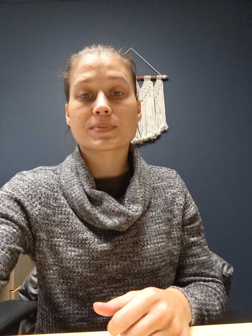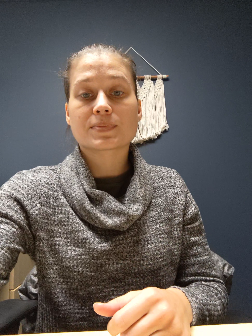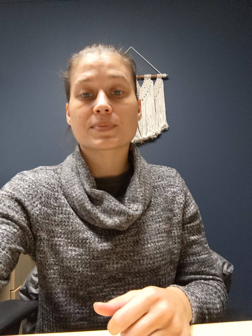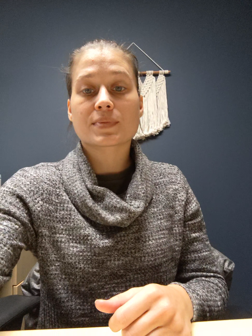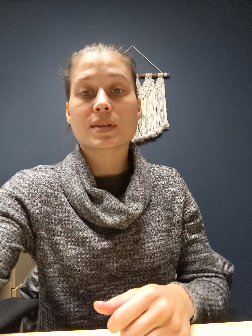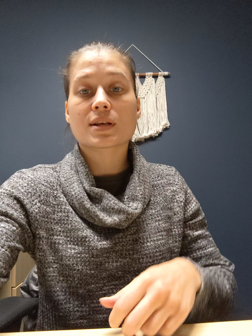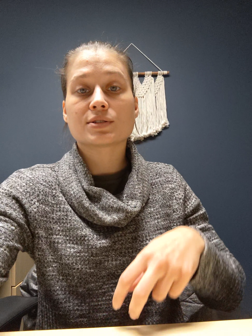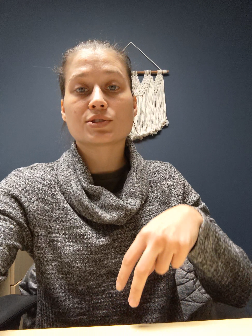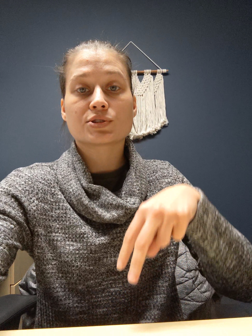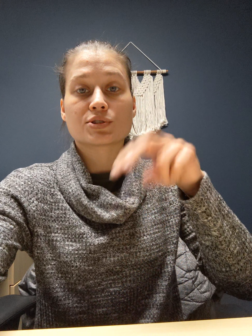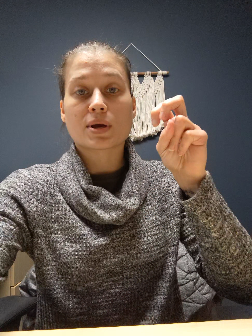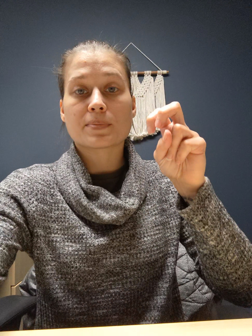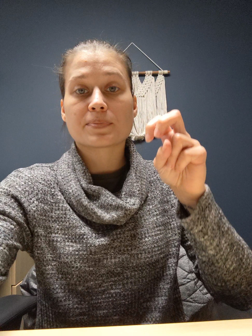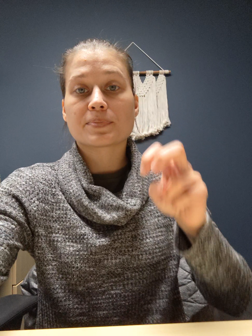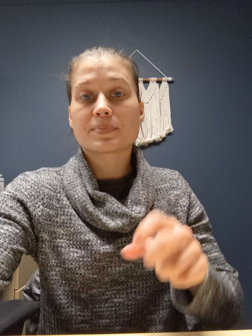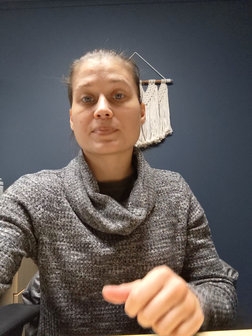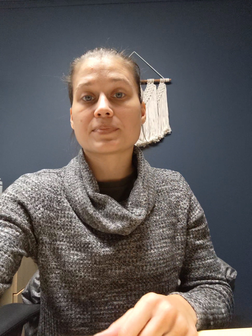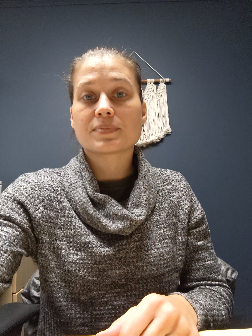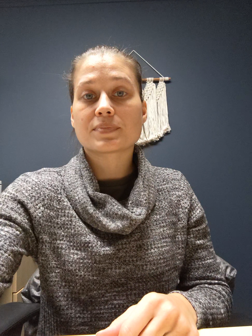jump